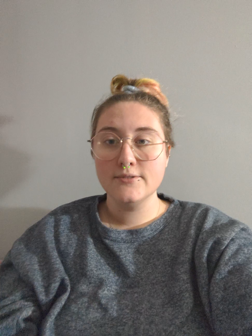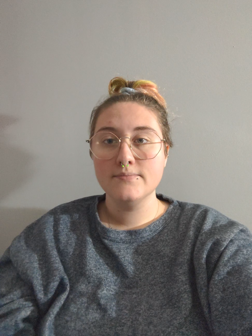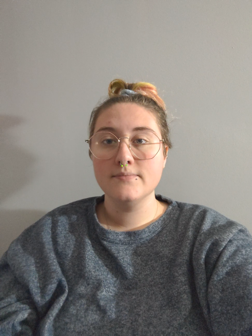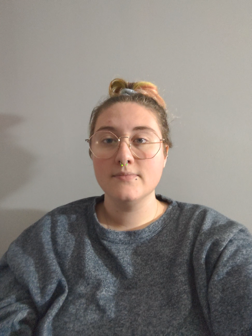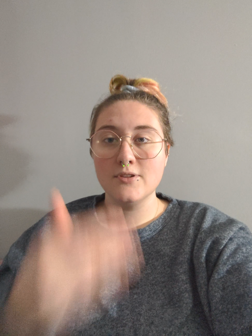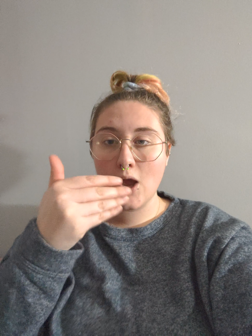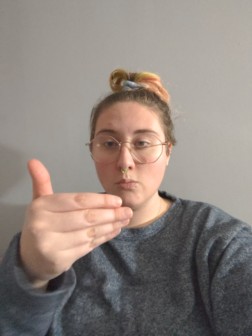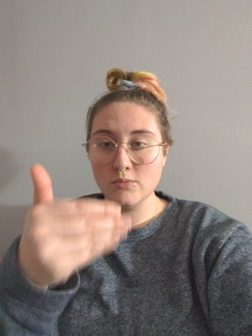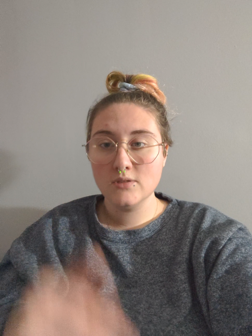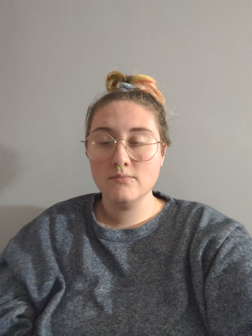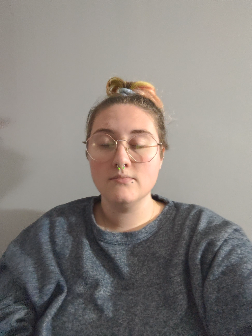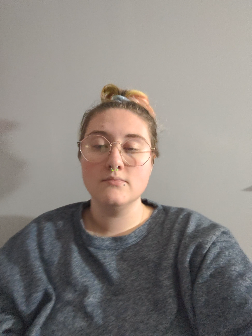close